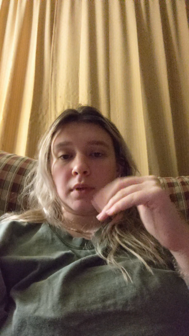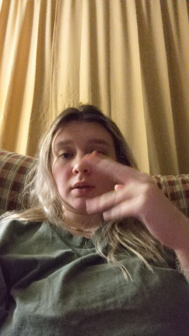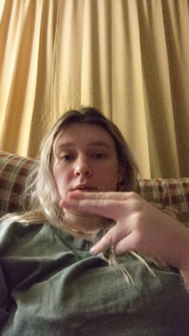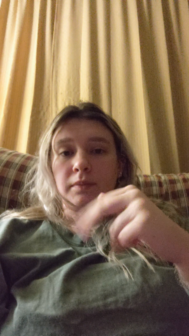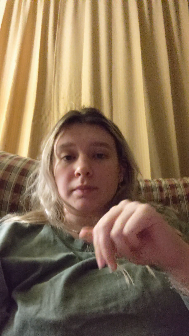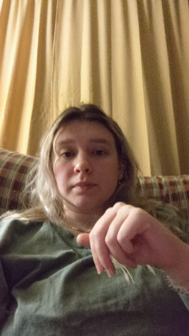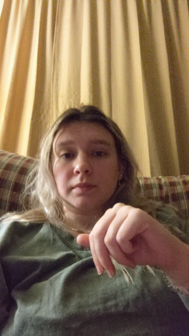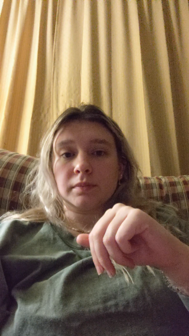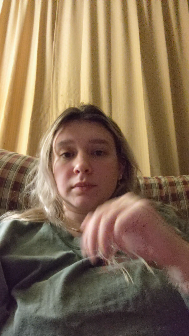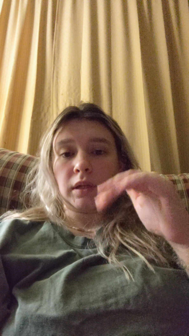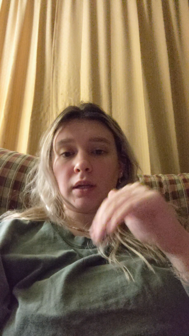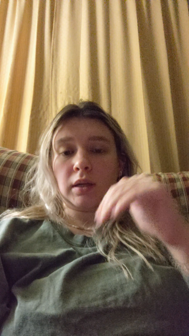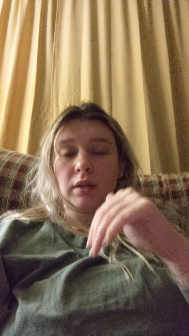night night